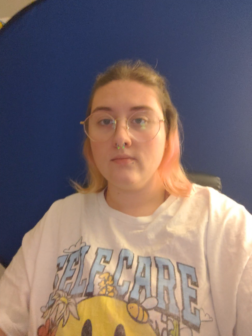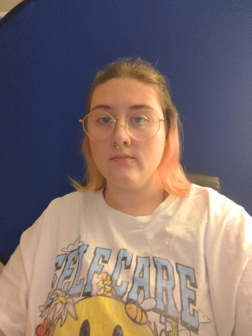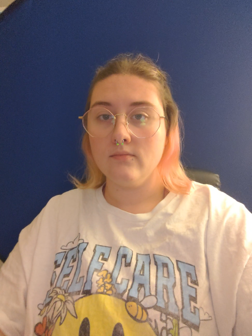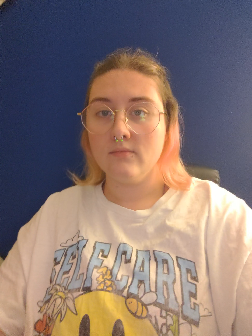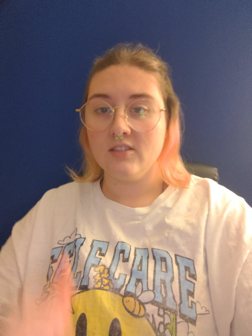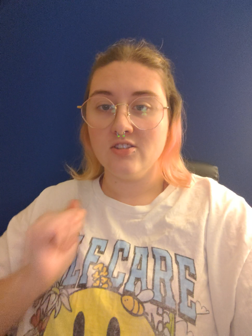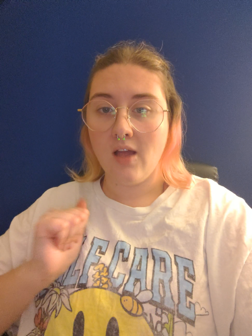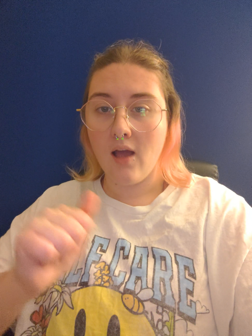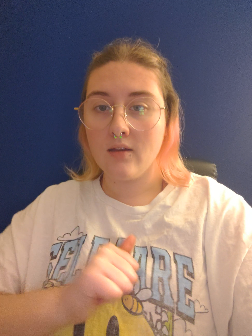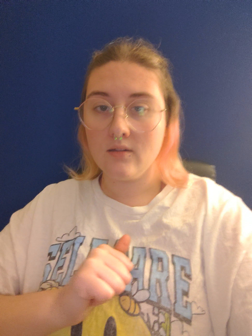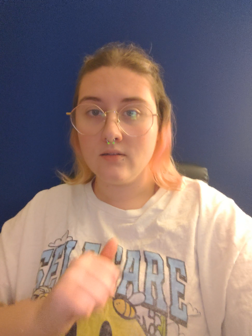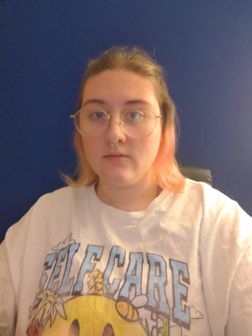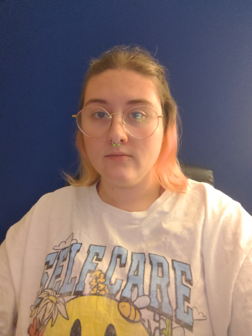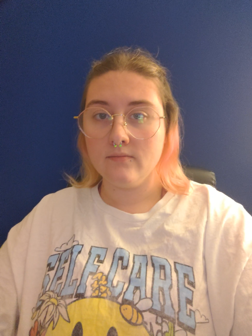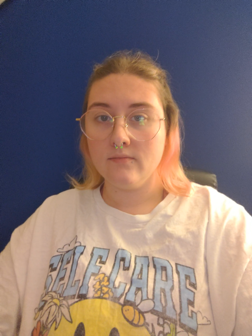jacket